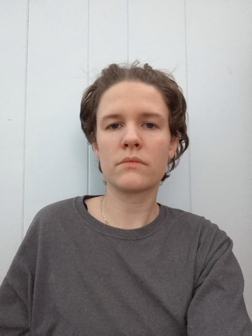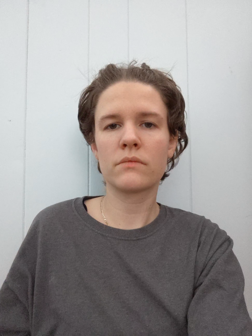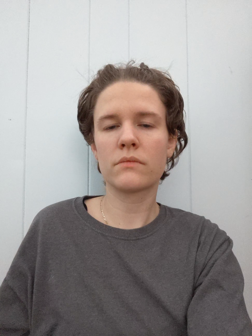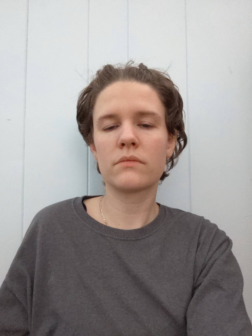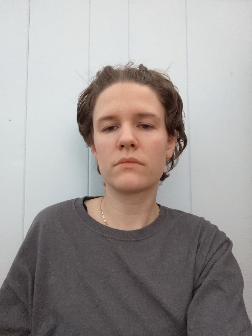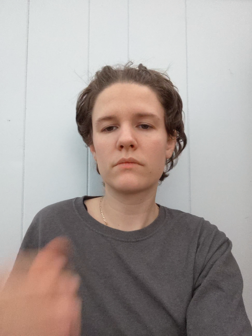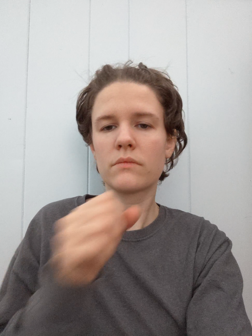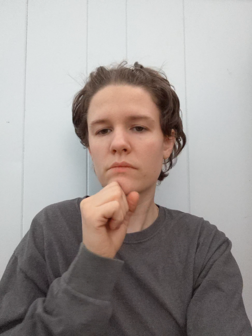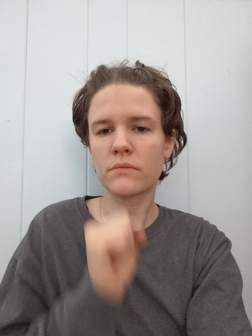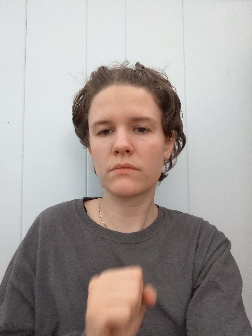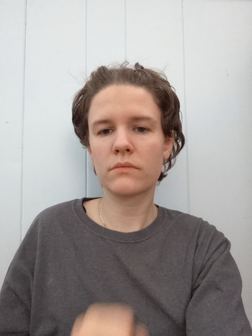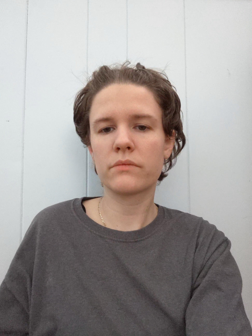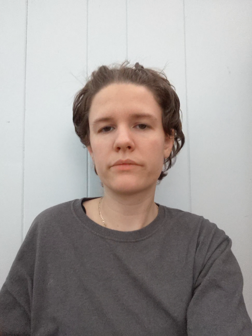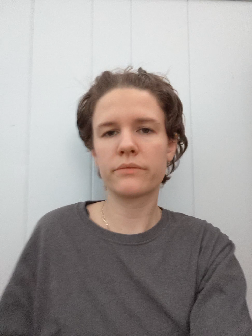old